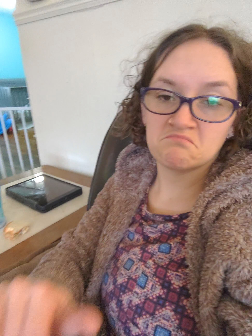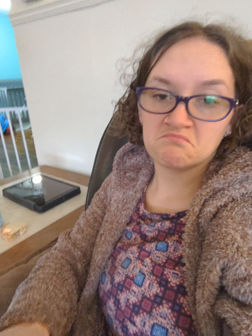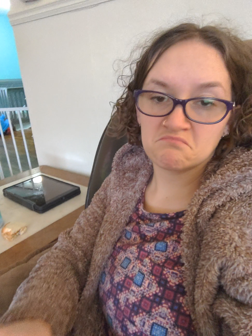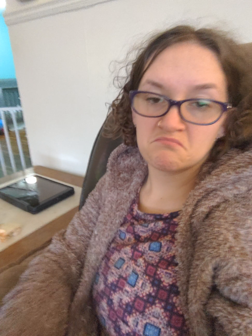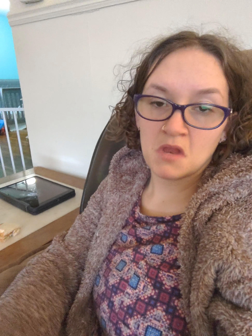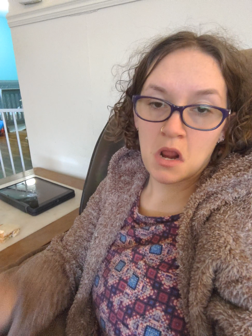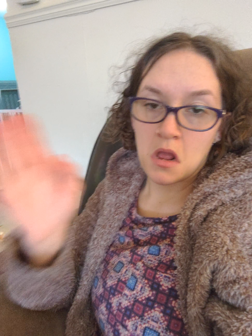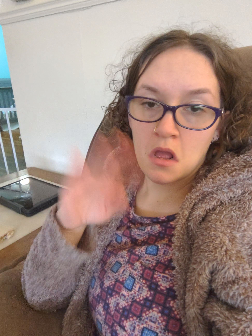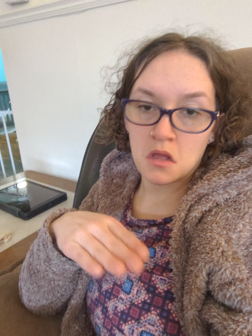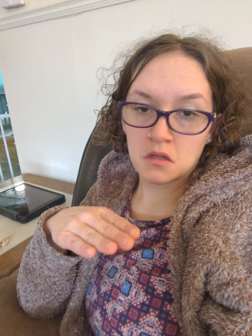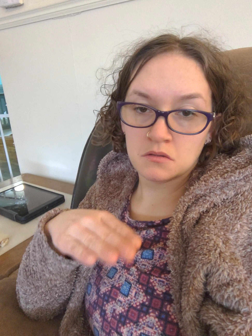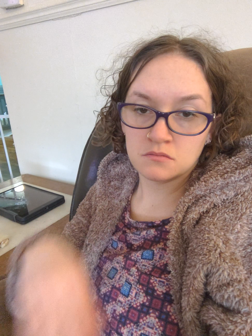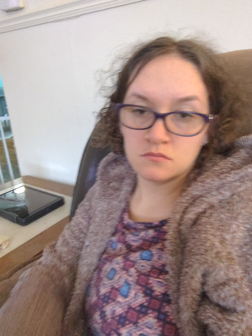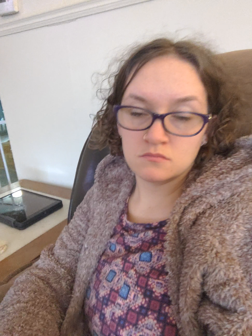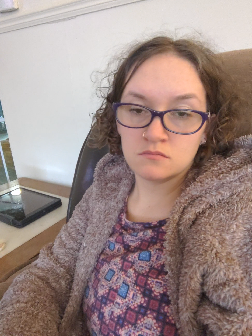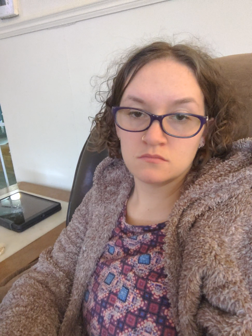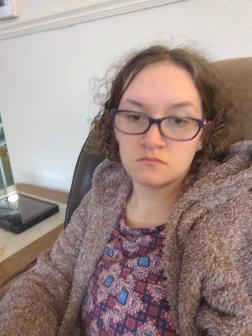on